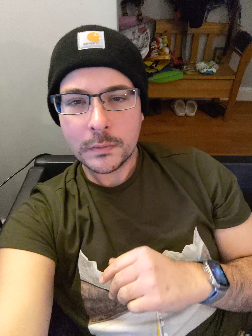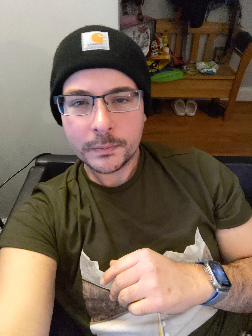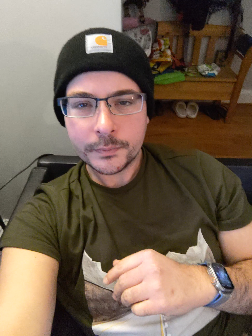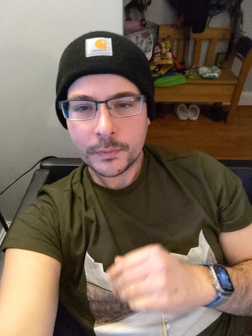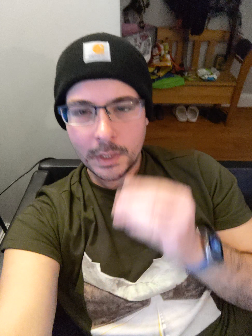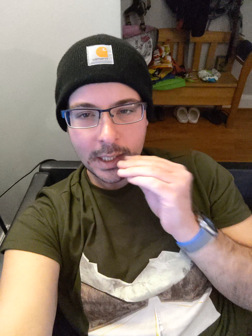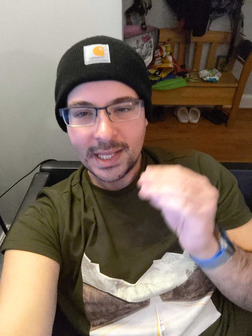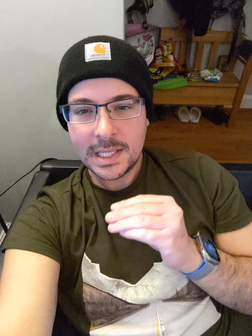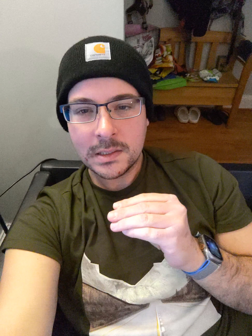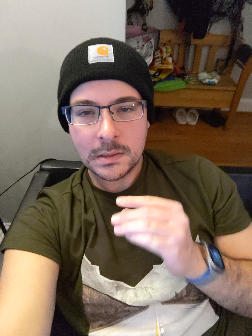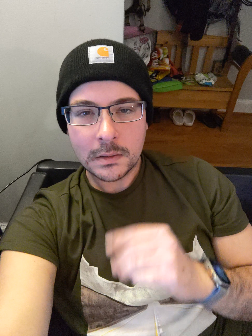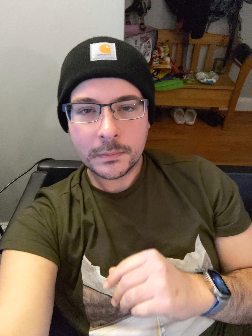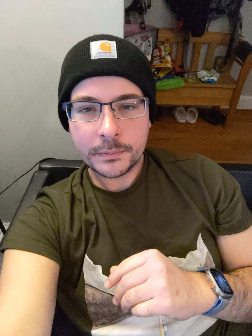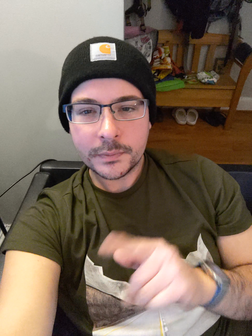kiss